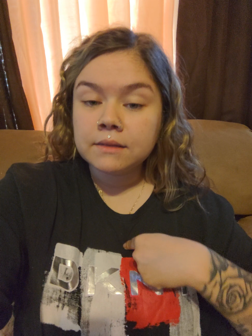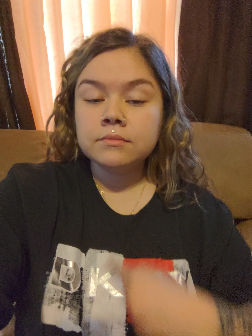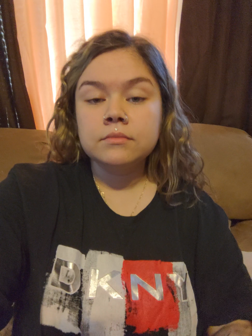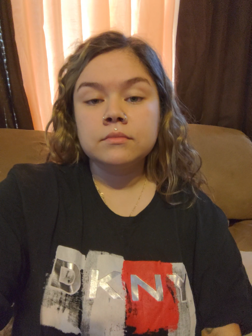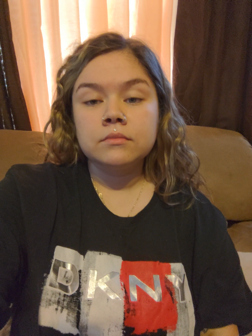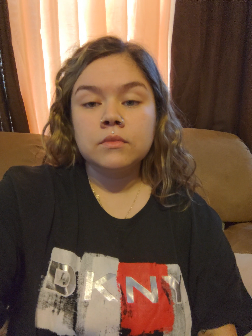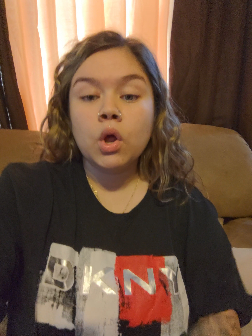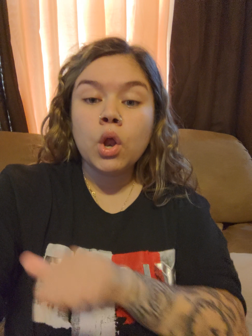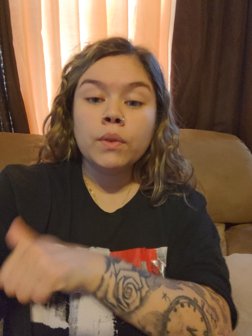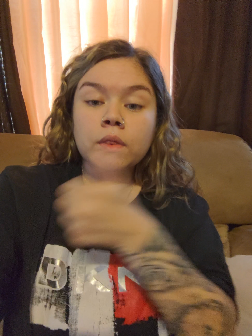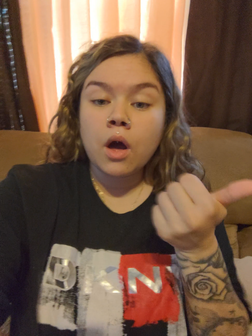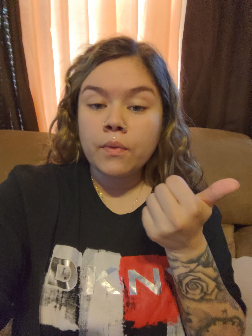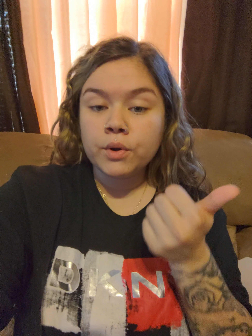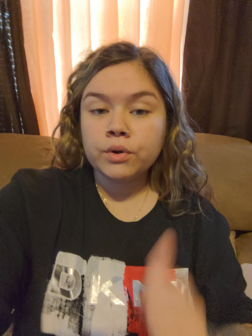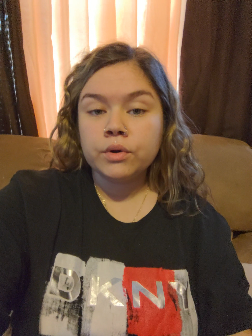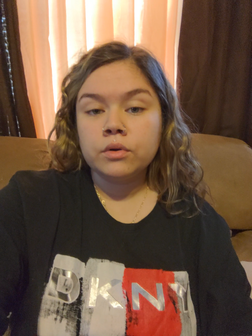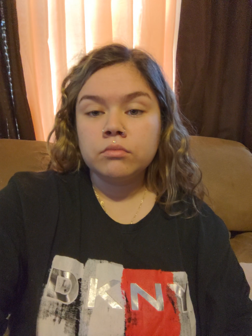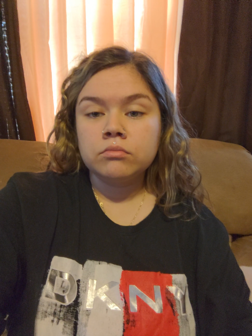other